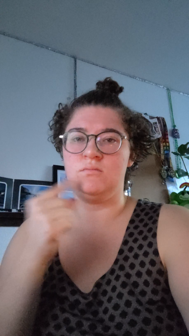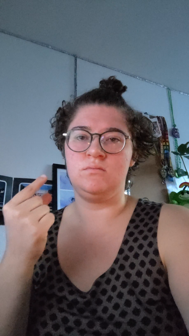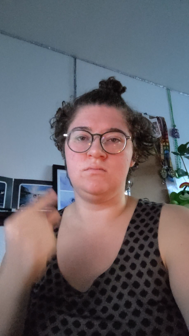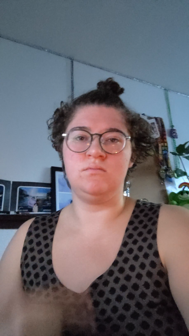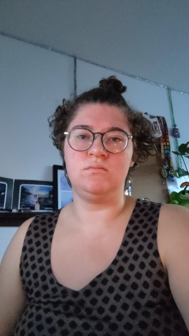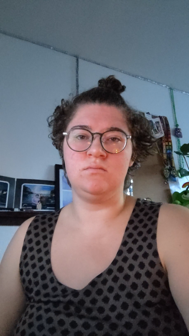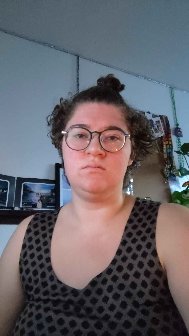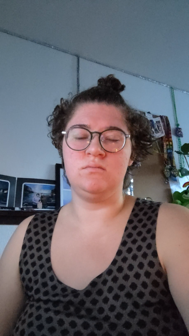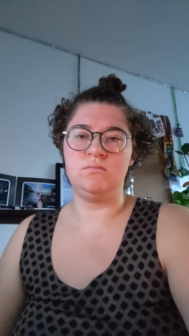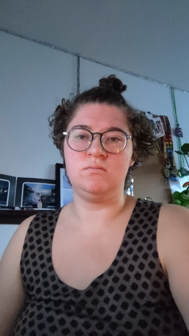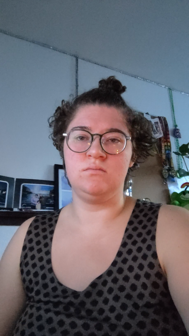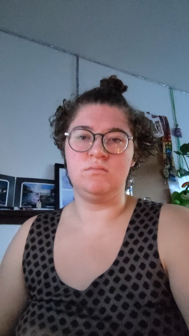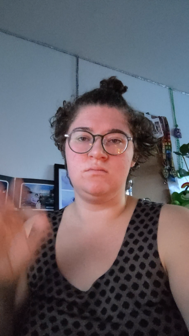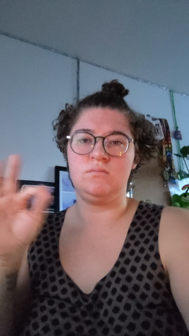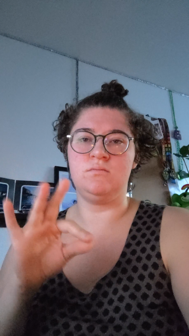fit